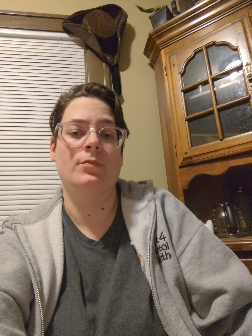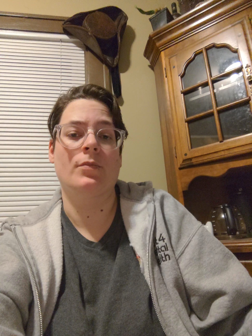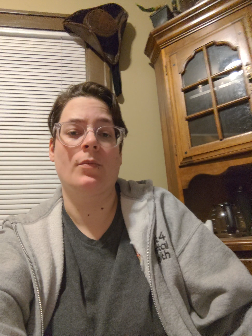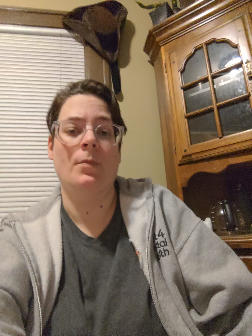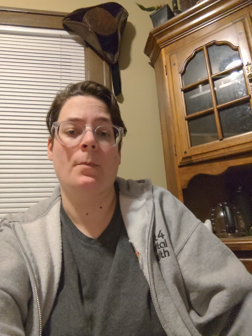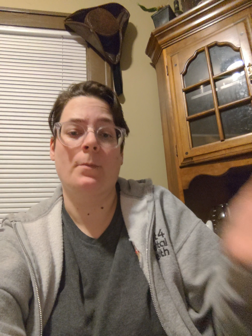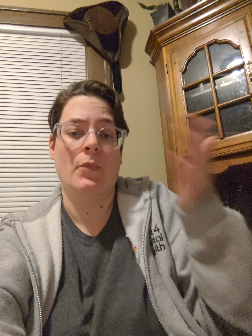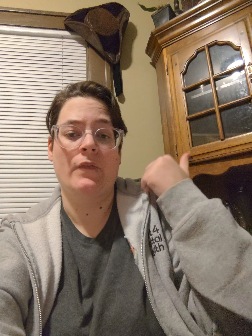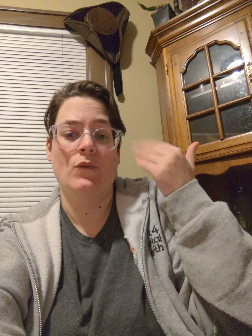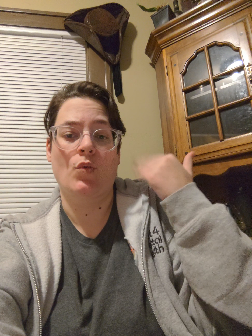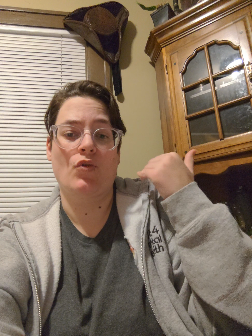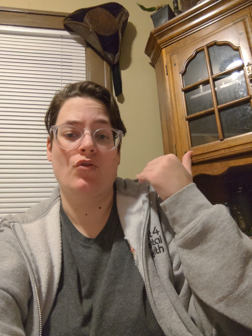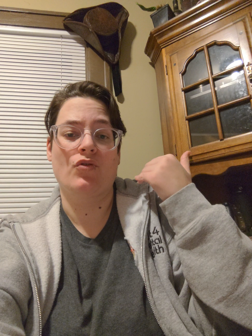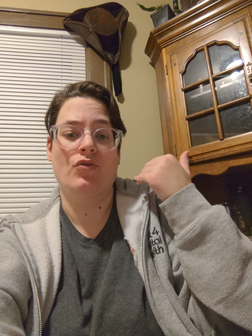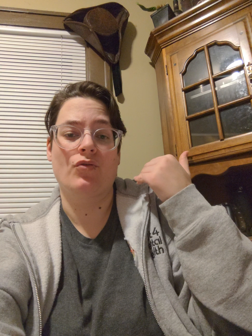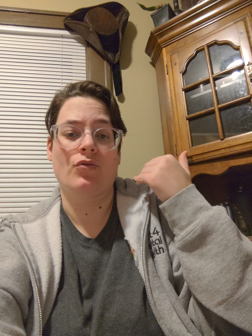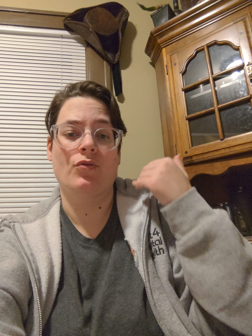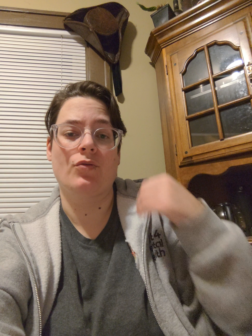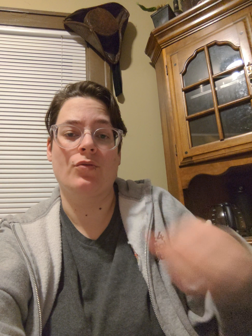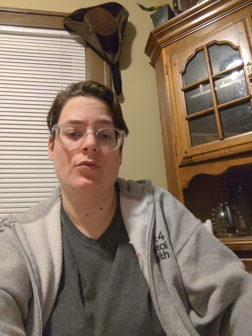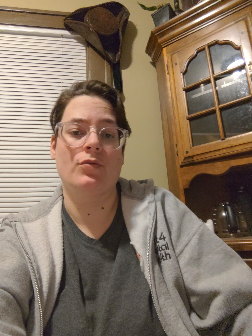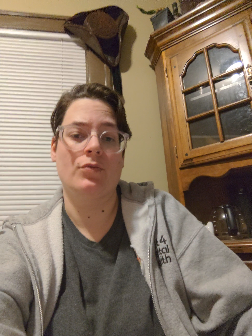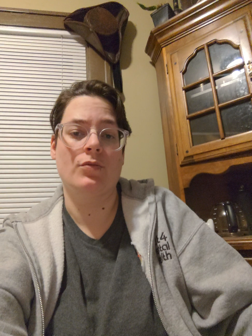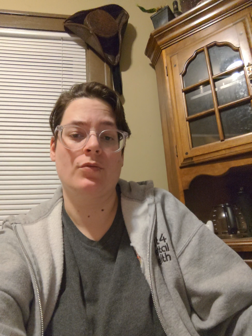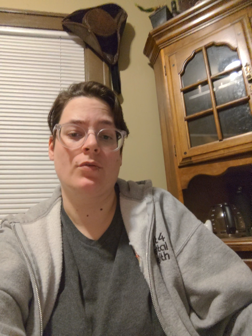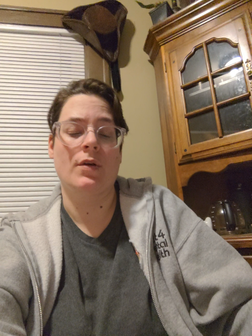before